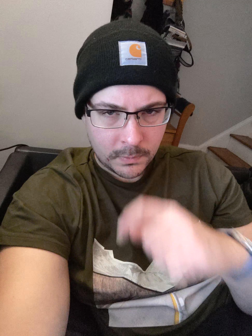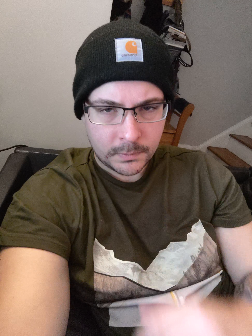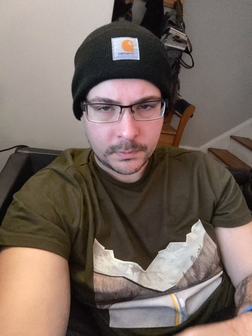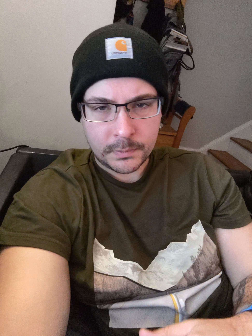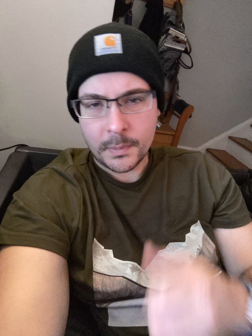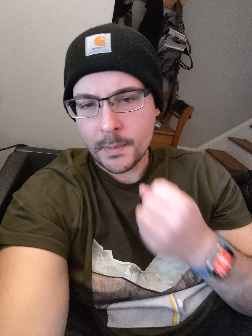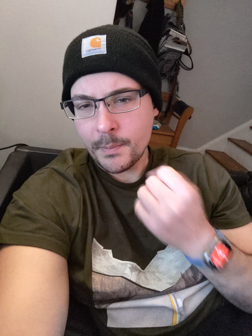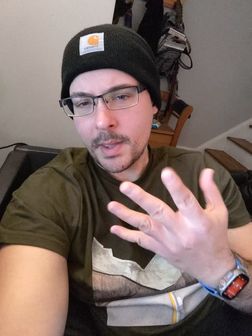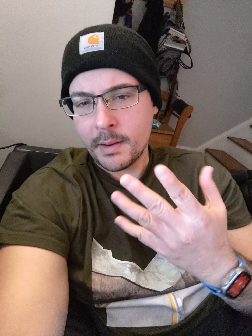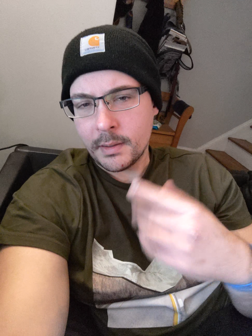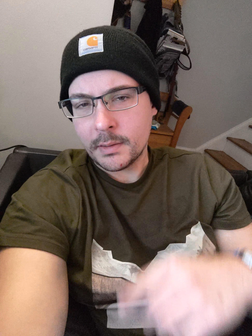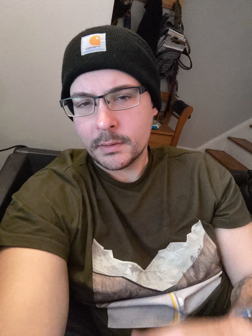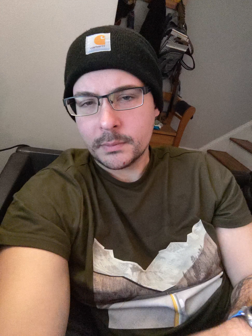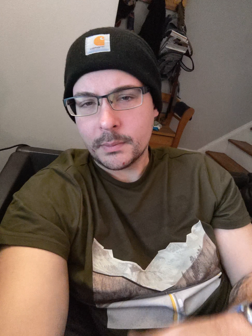many